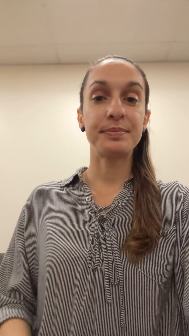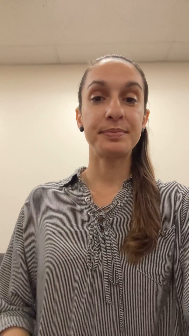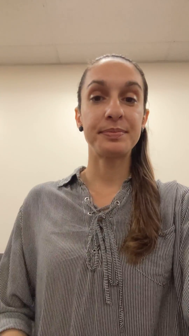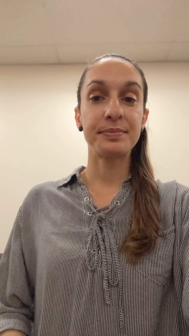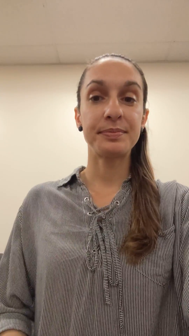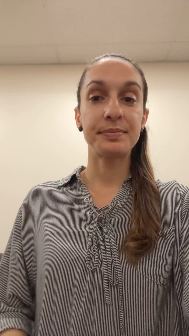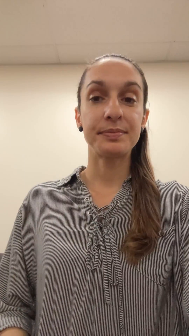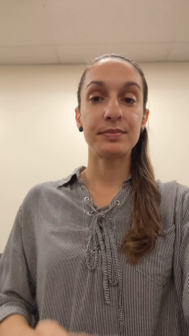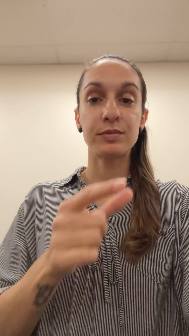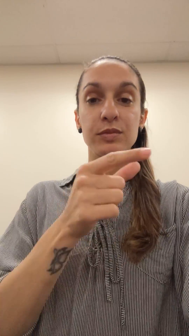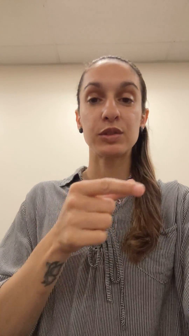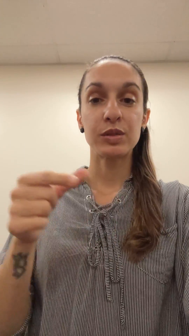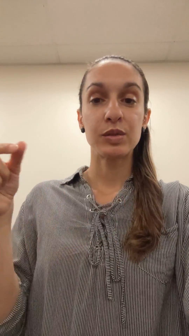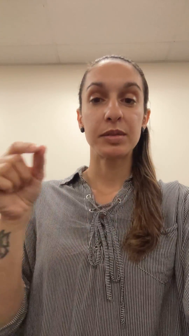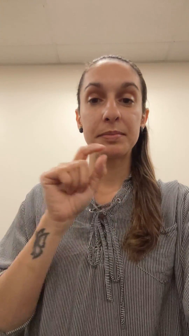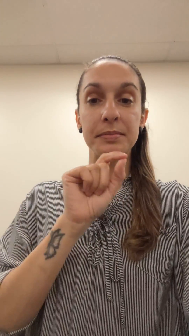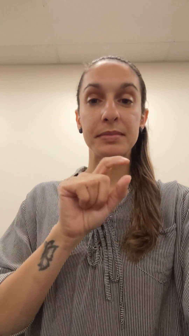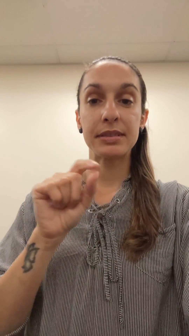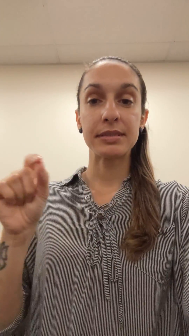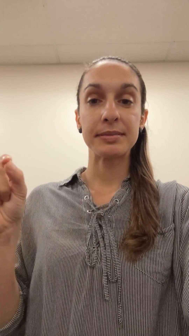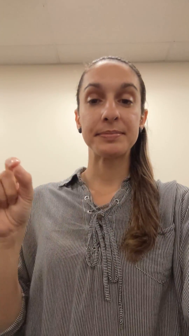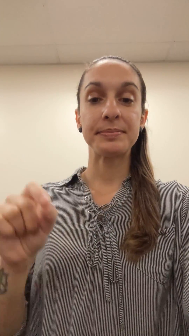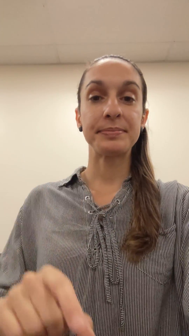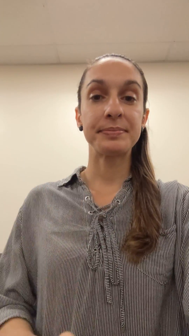peas